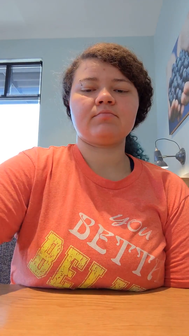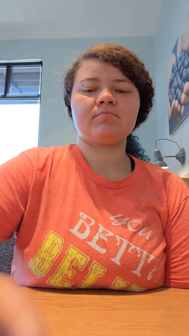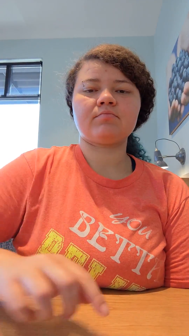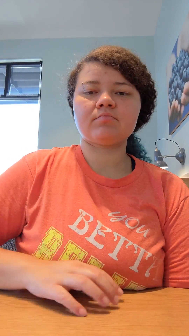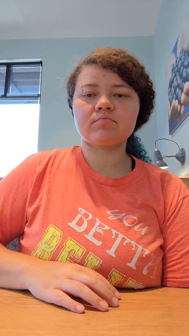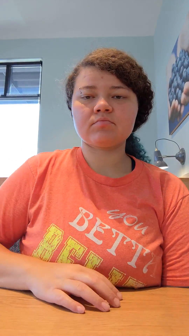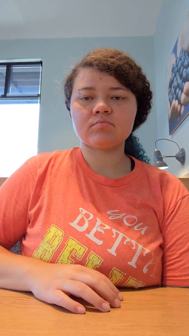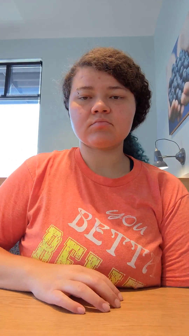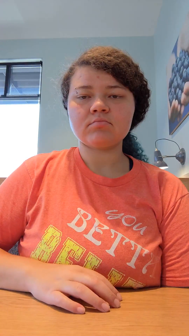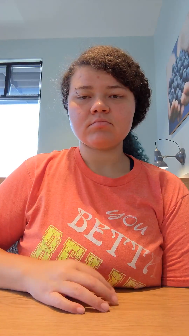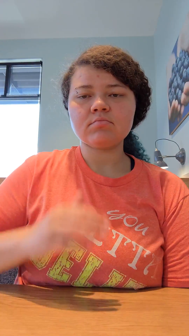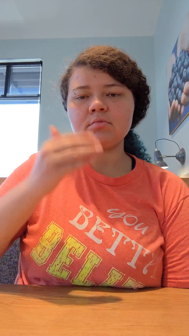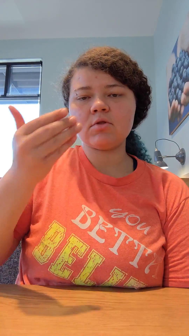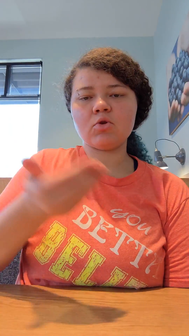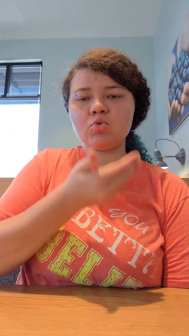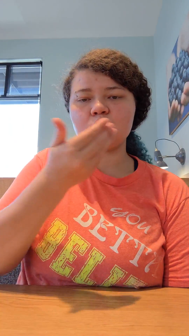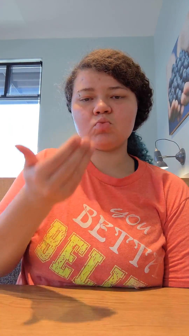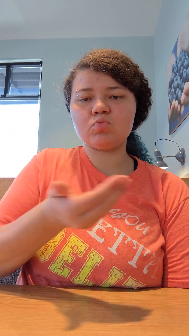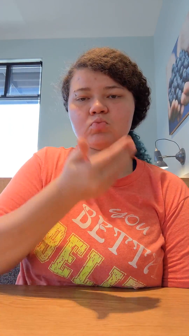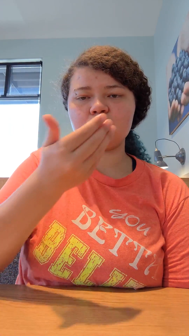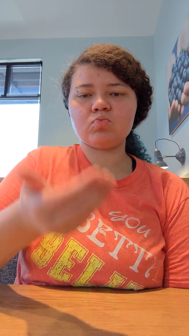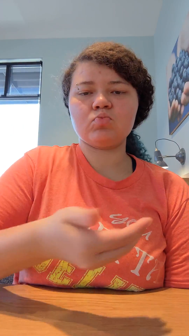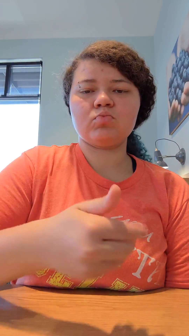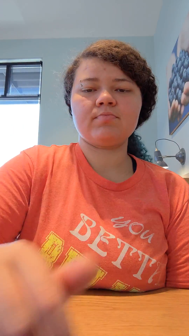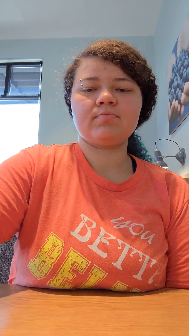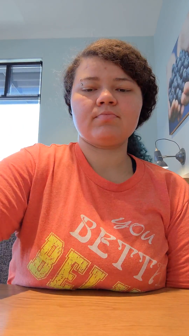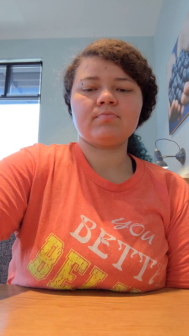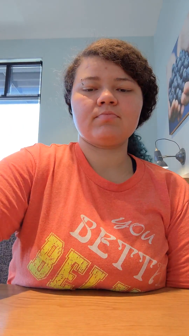new